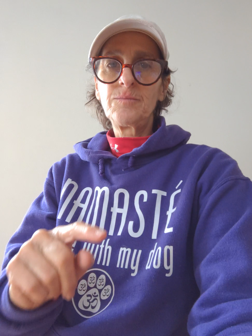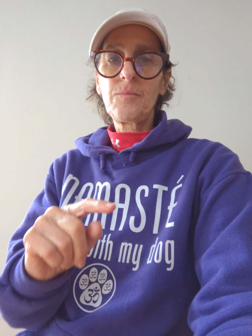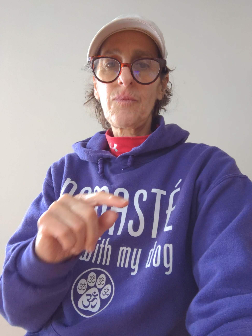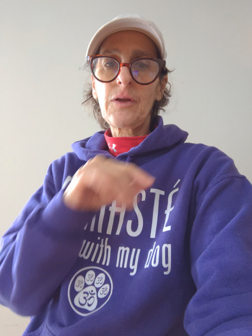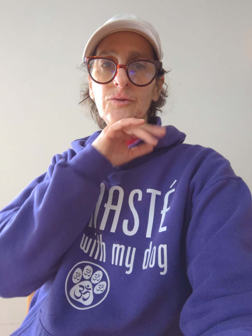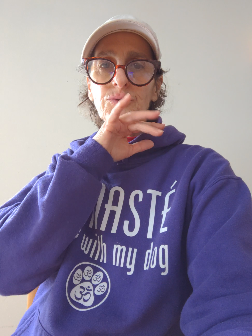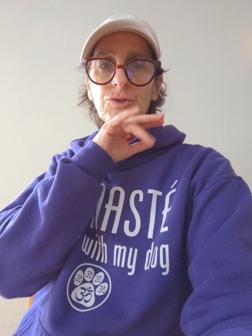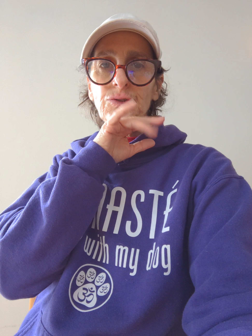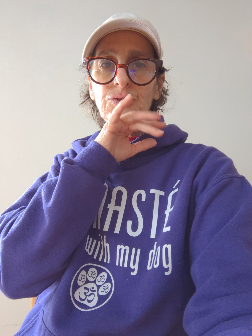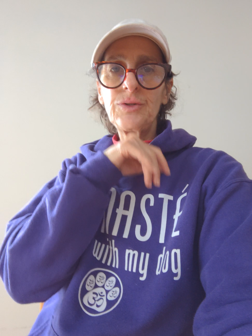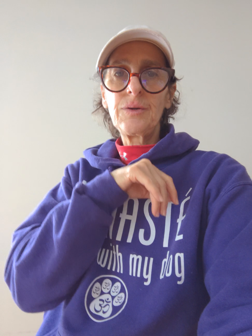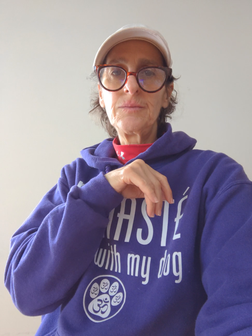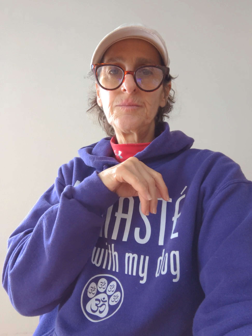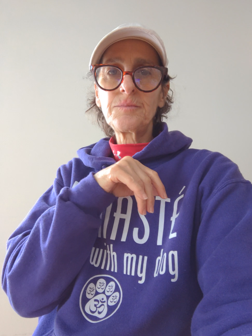dirty